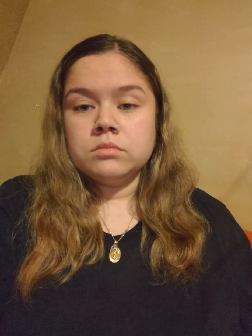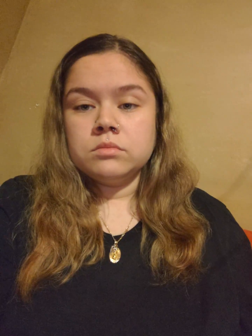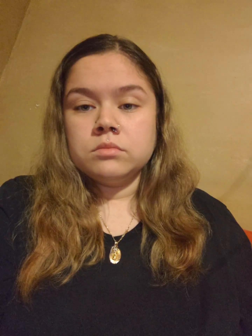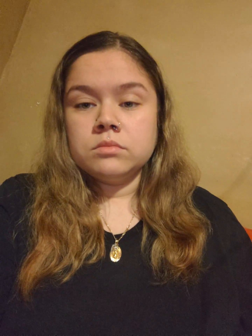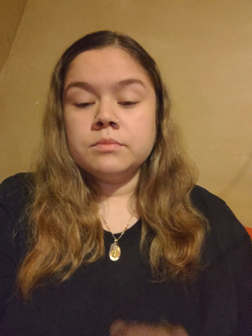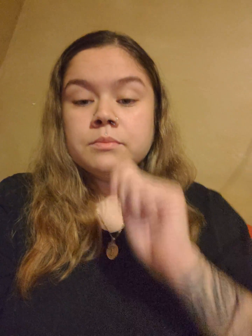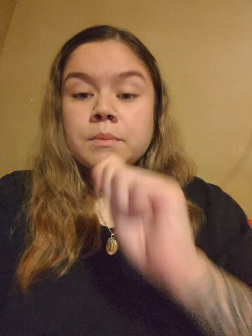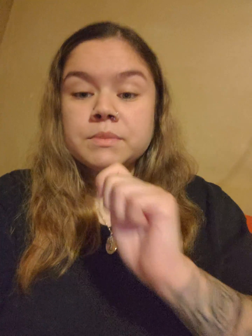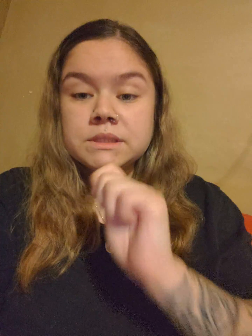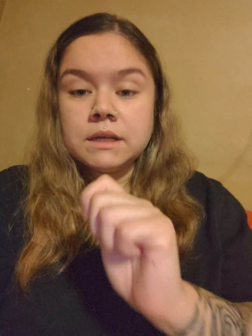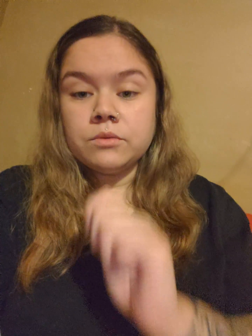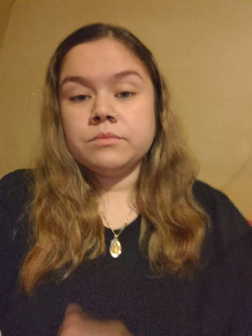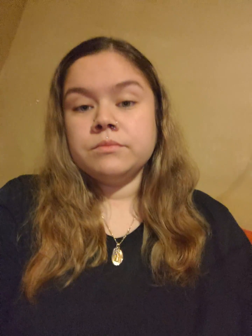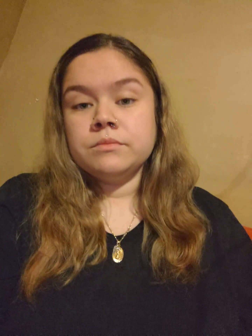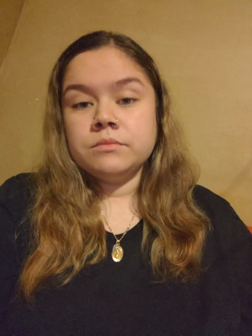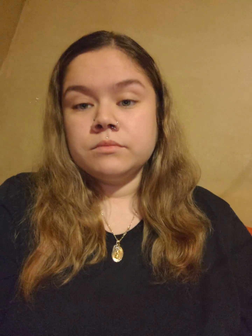popsicle